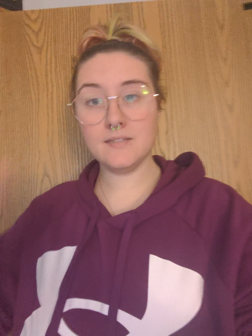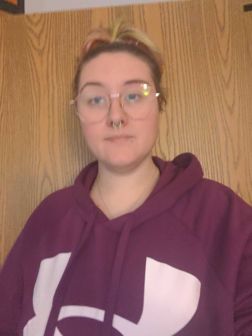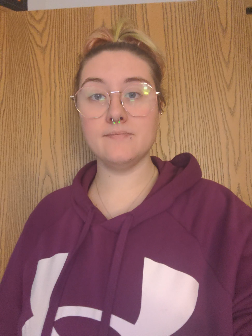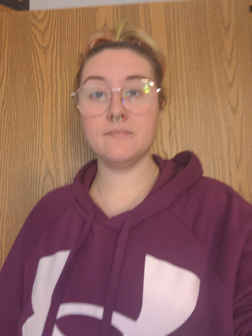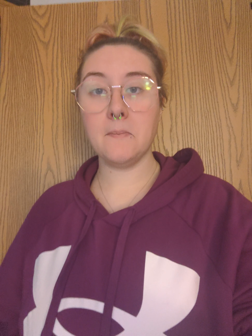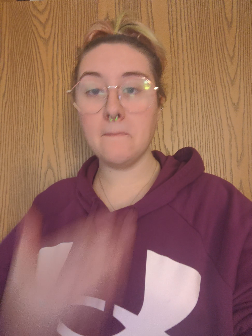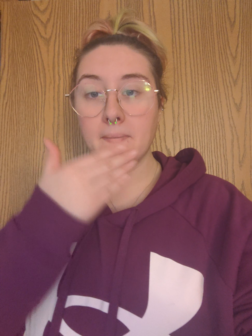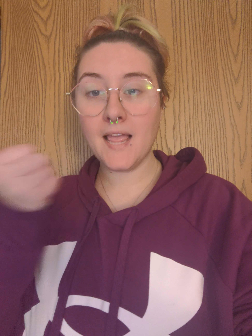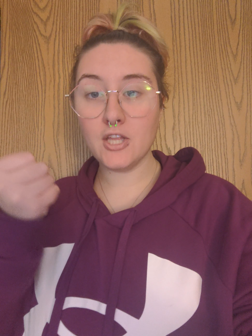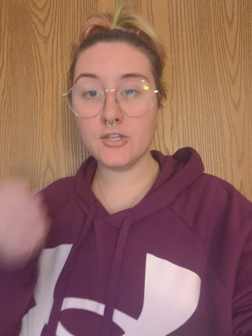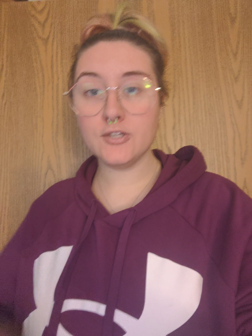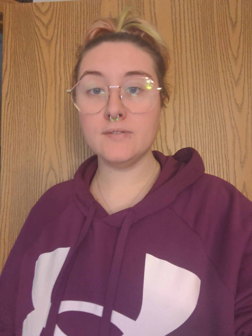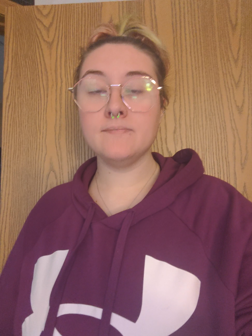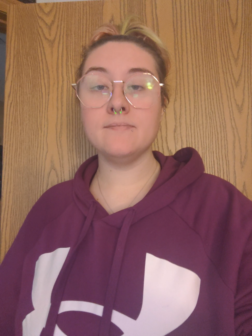better